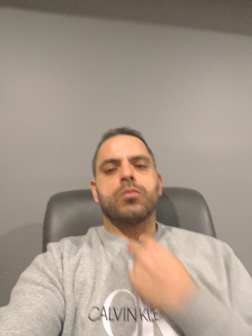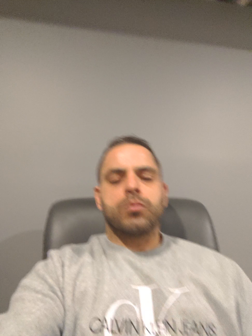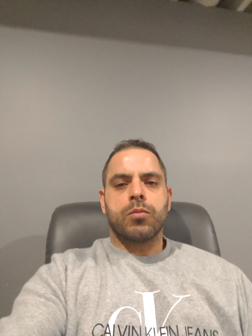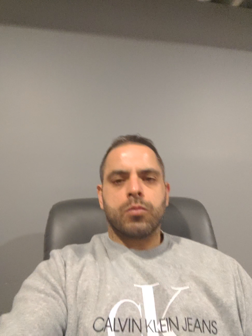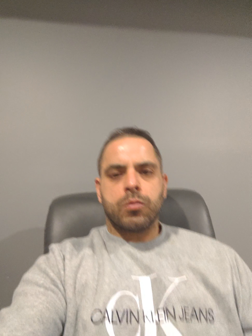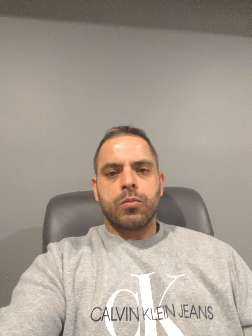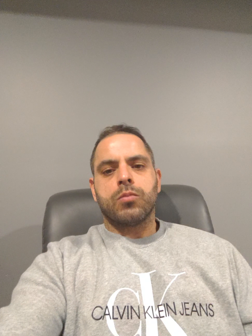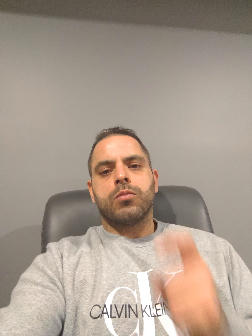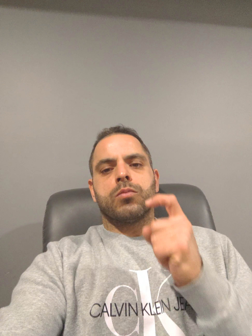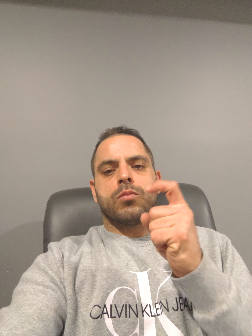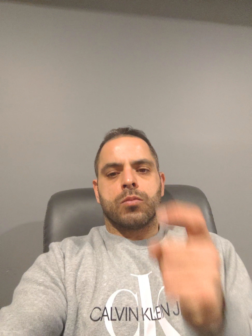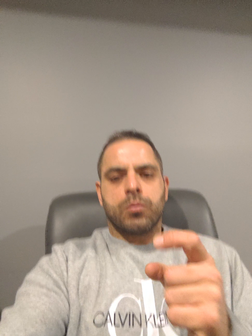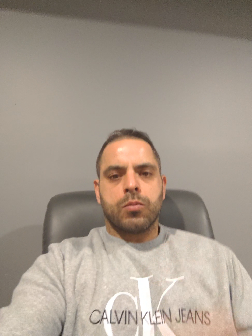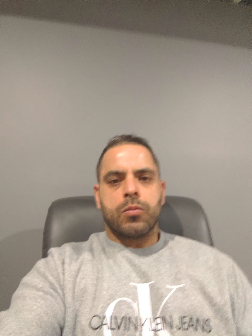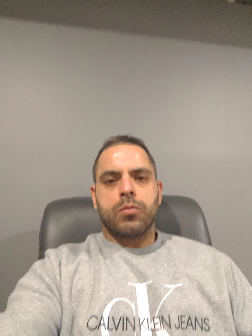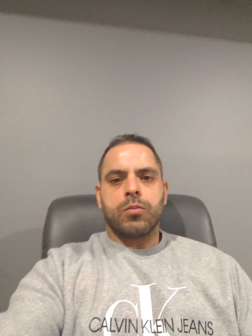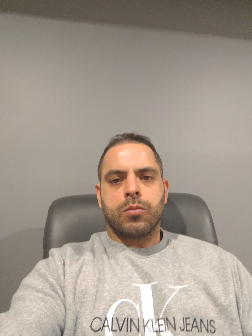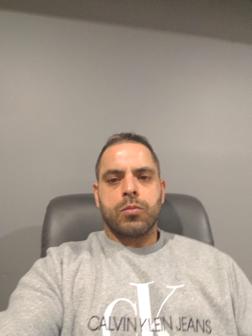gift